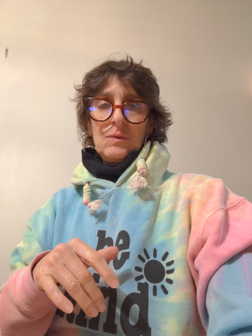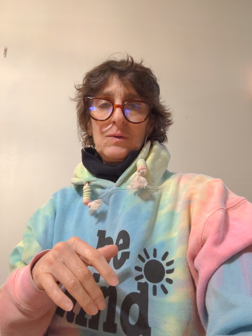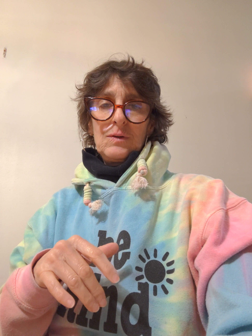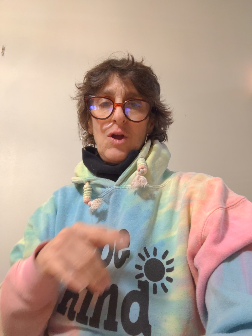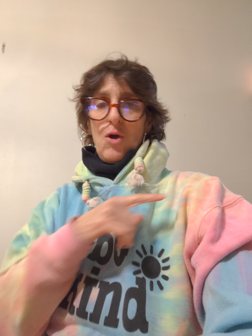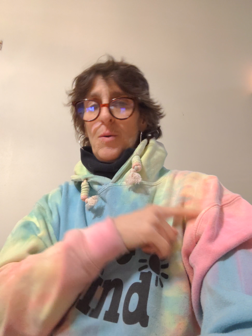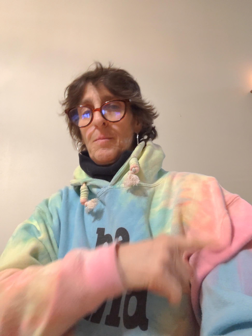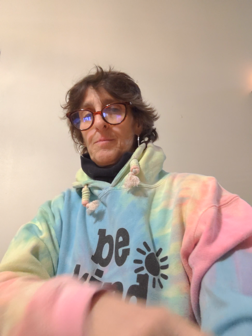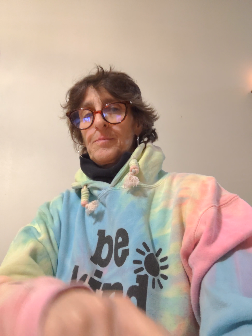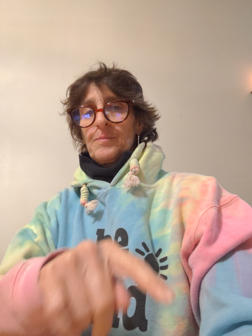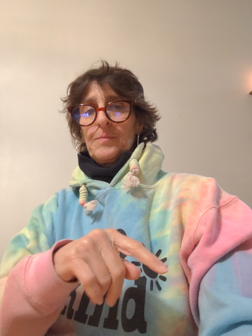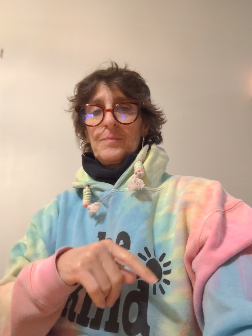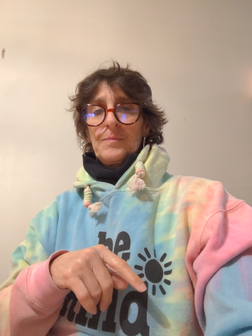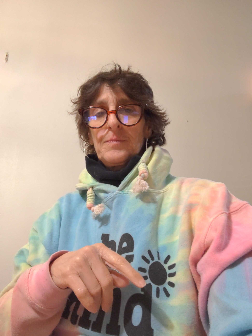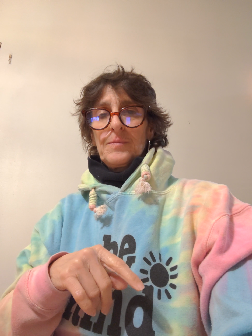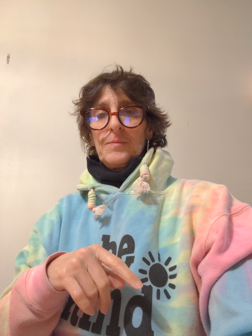arm